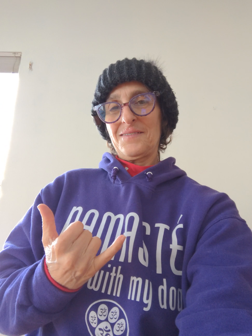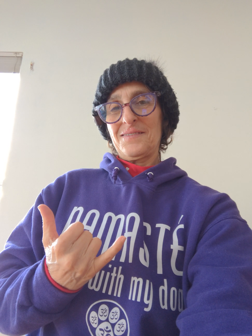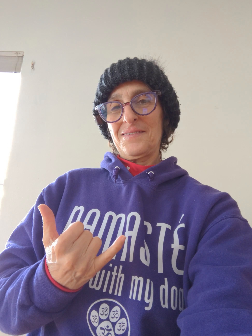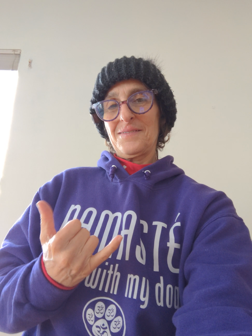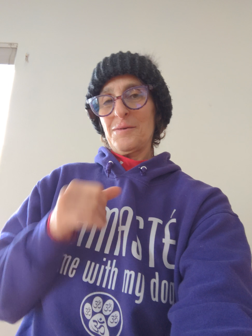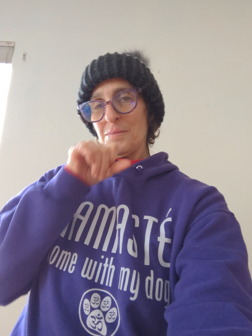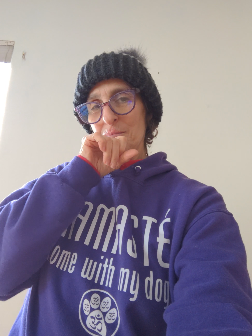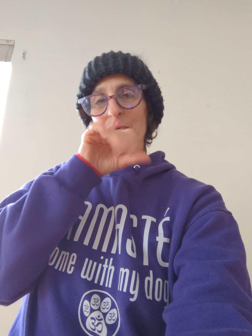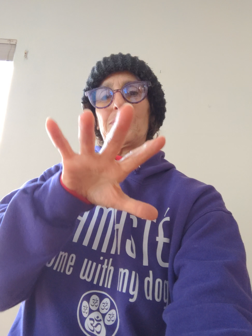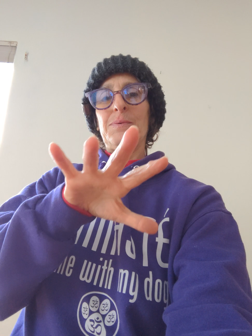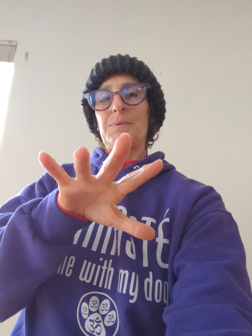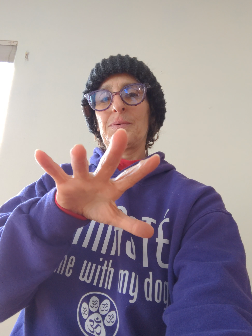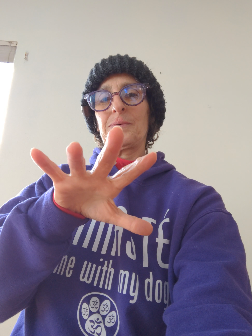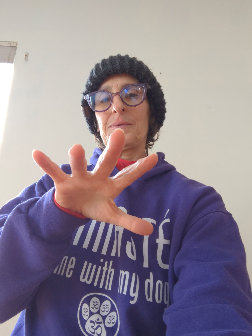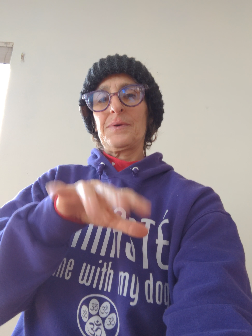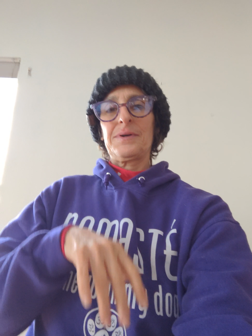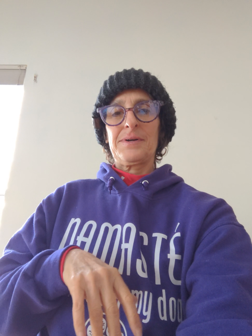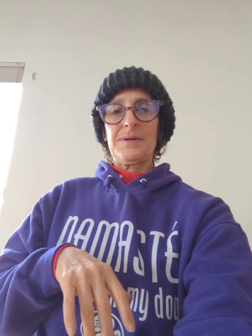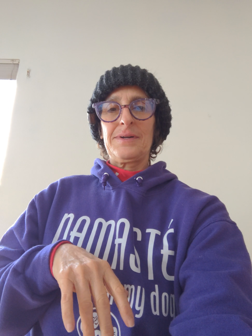blow